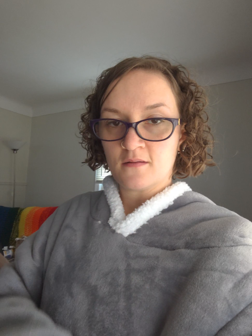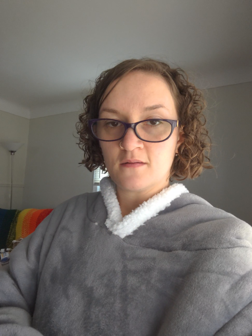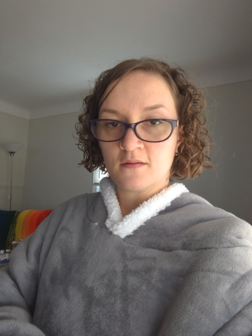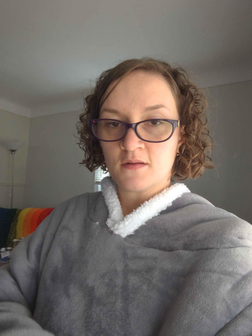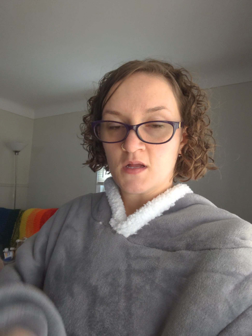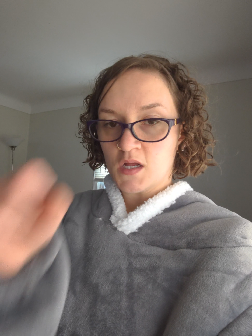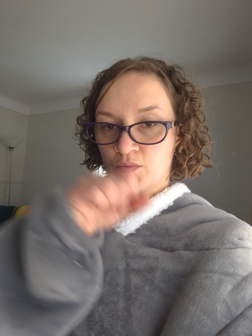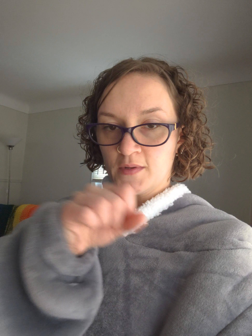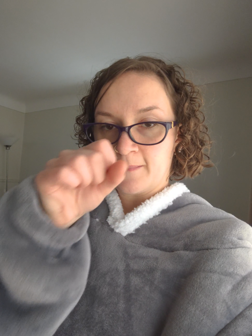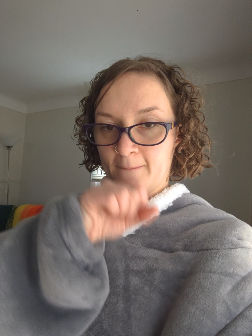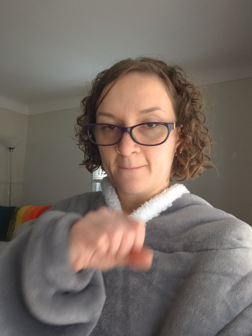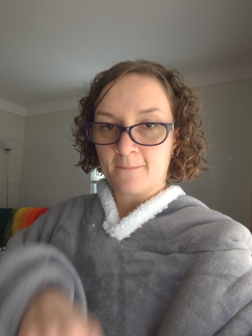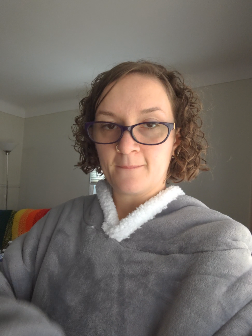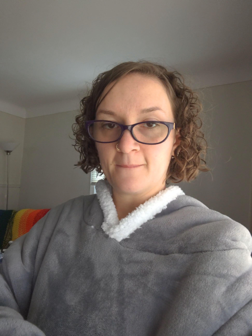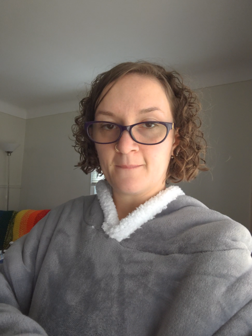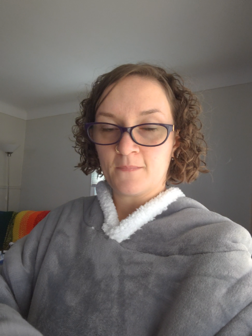ice cream